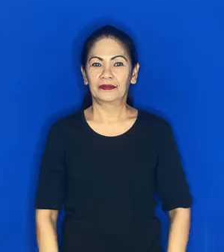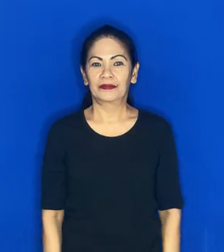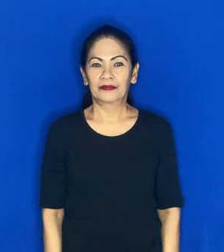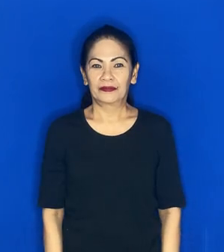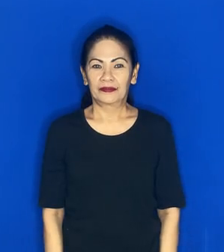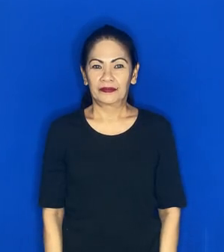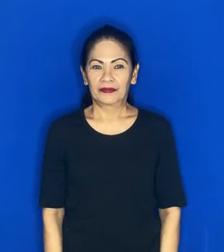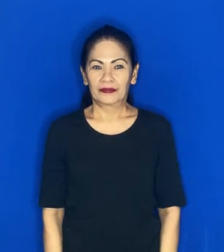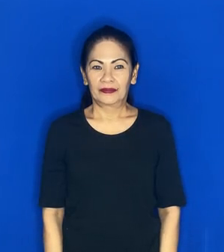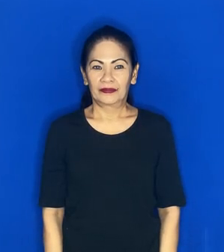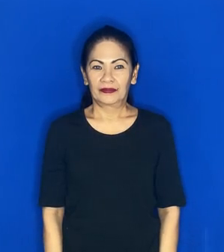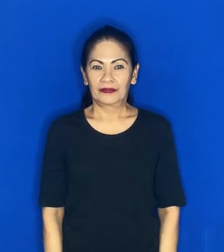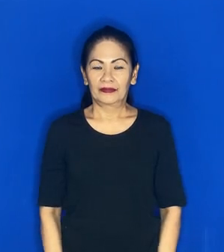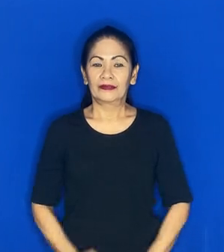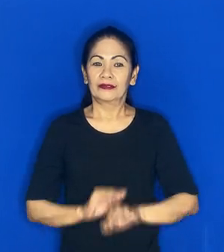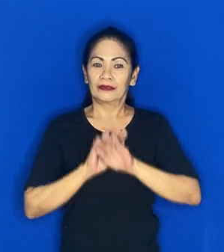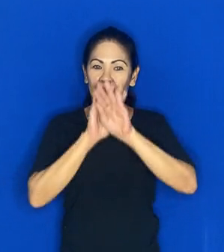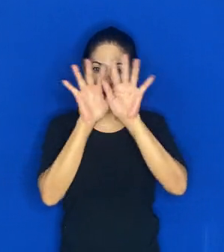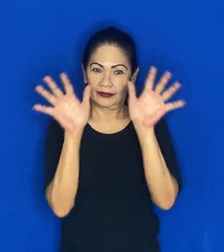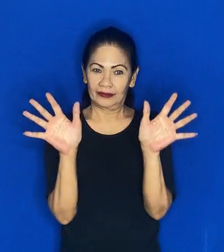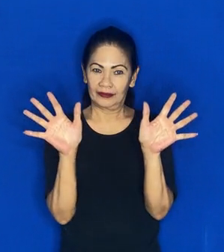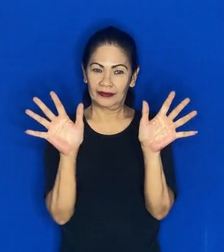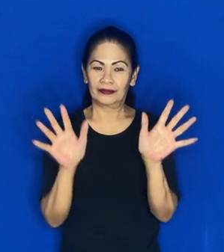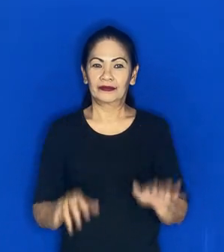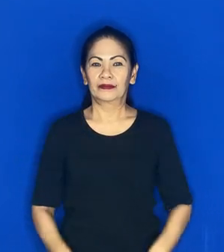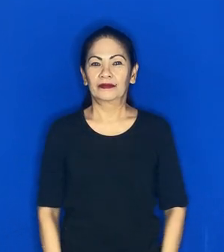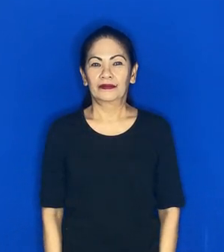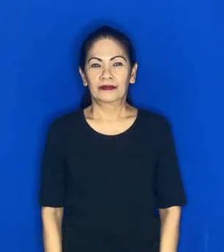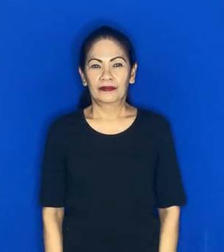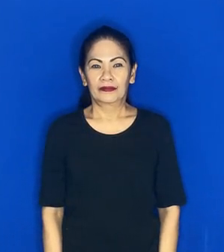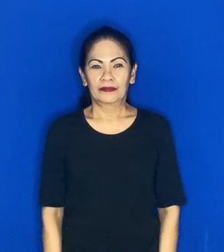light